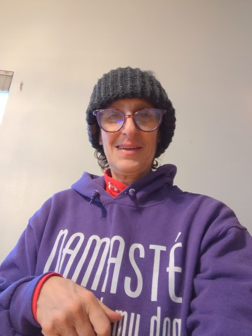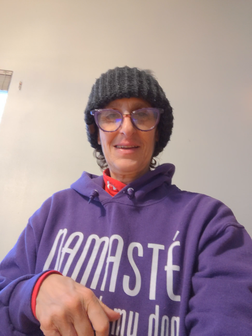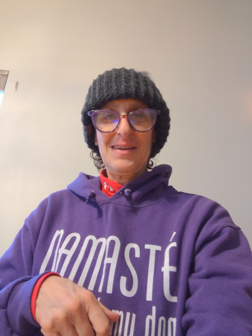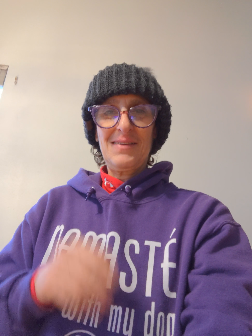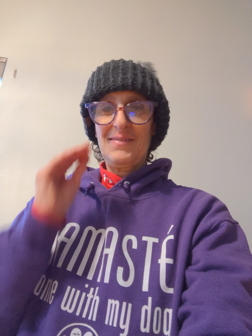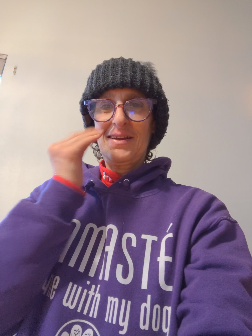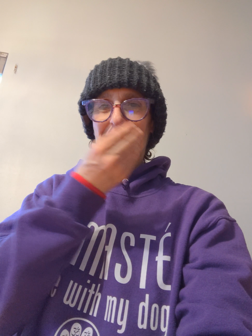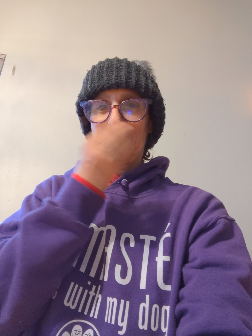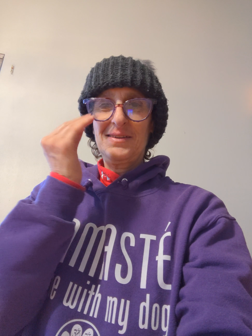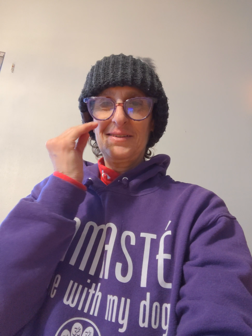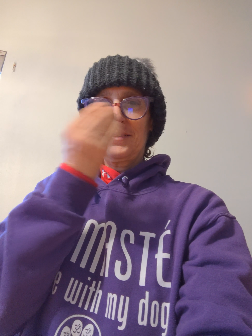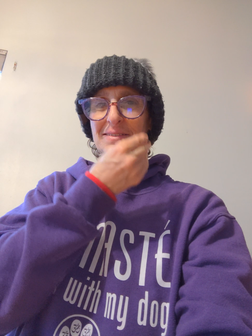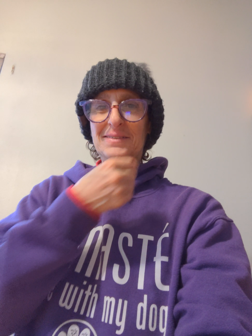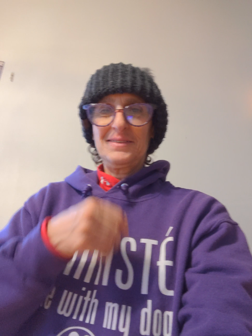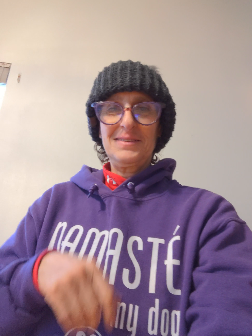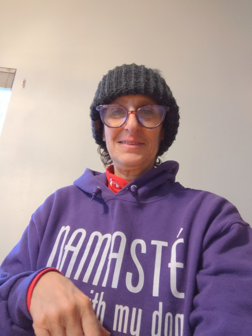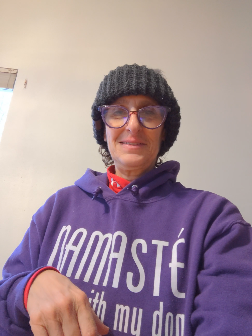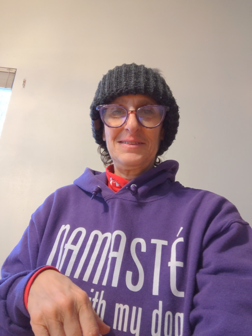flower